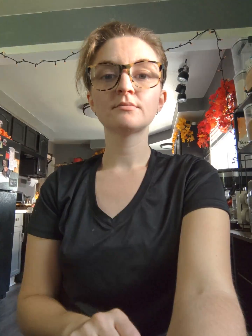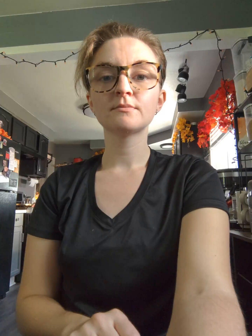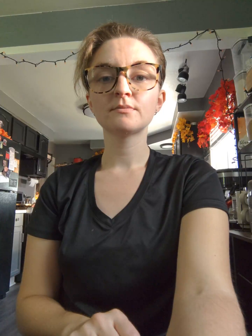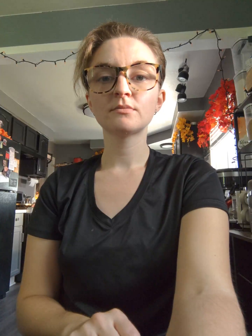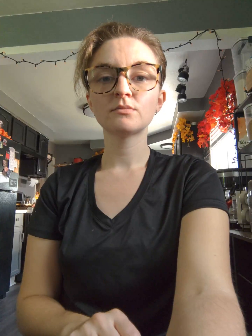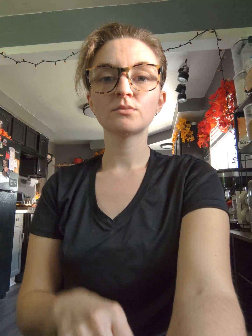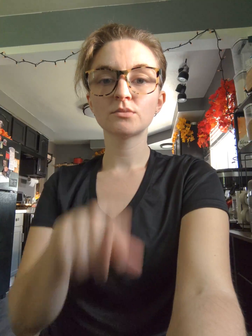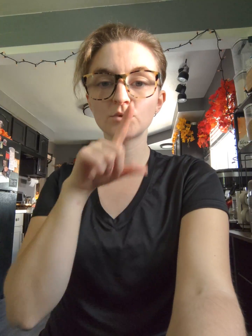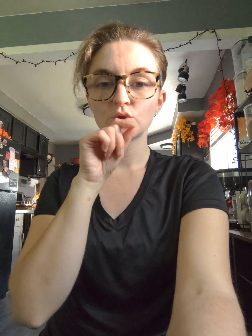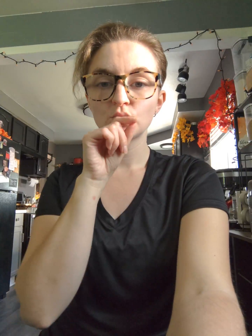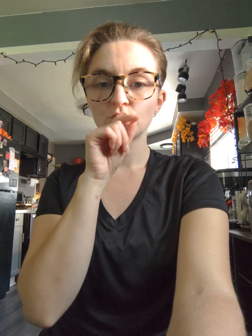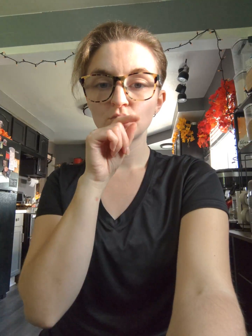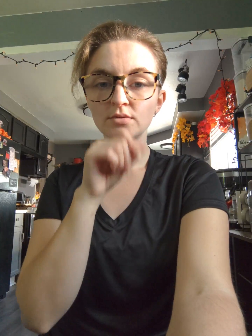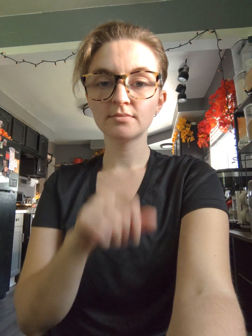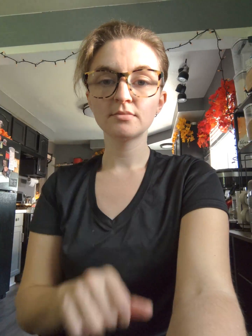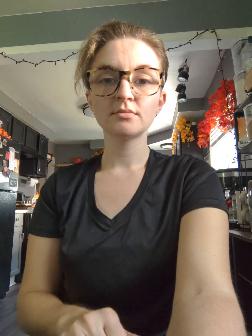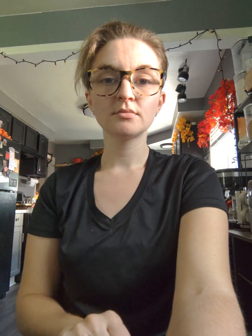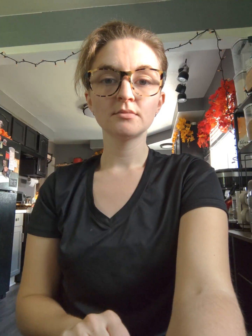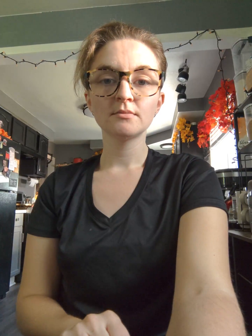chicken